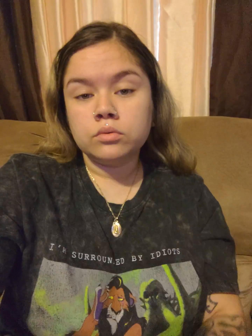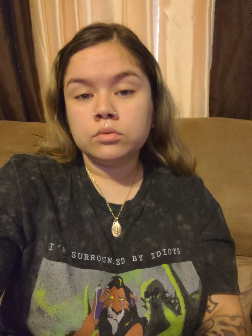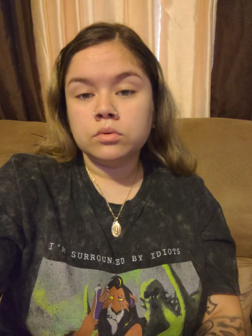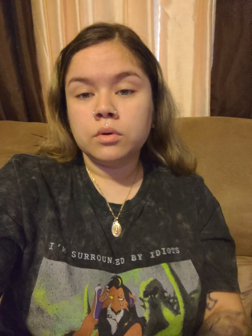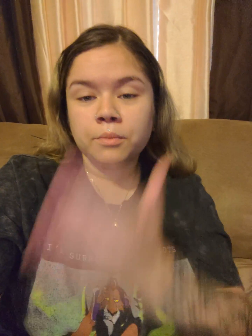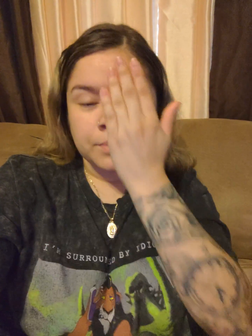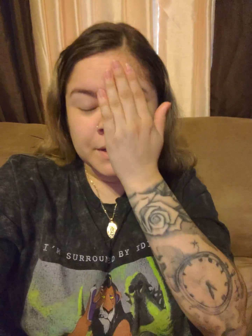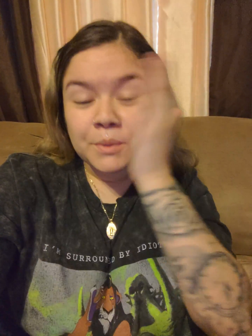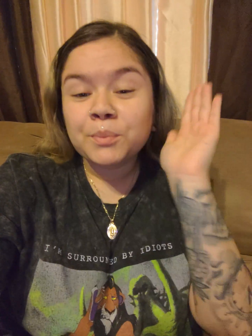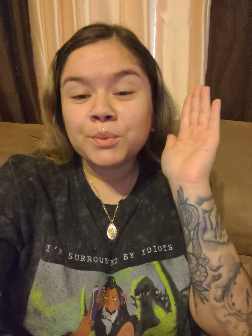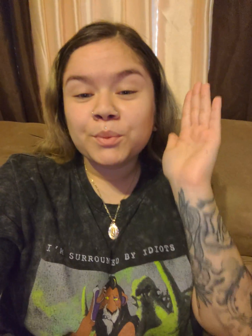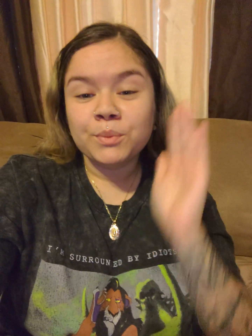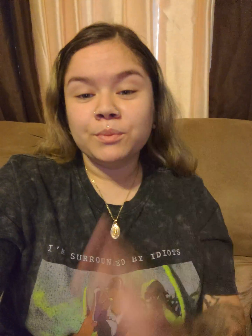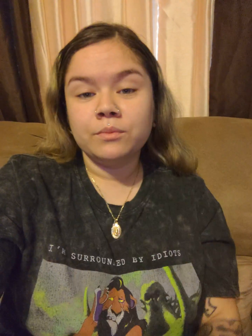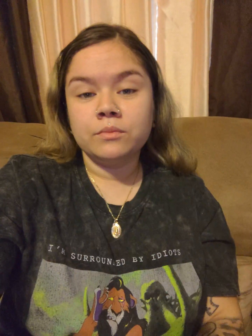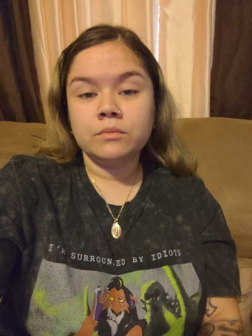peekaboo